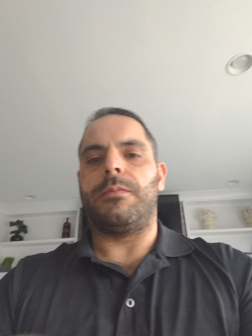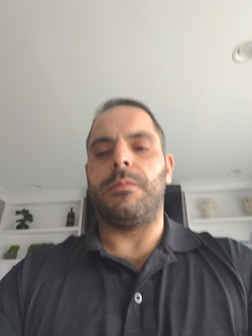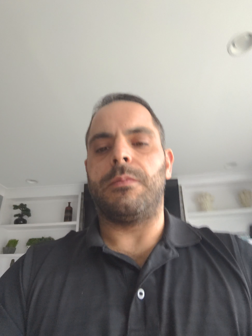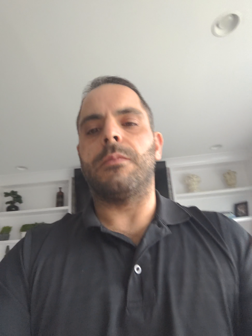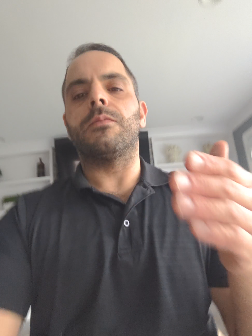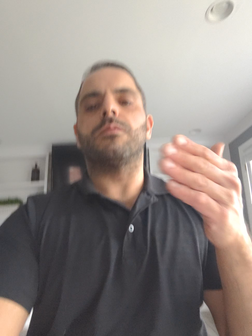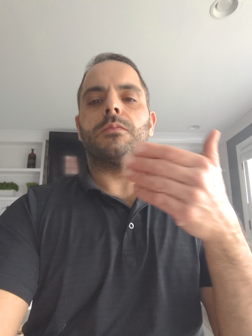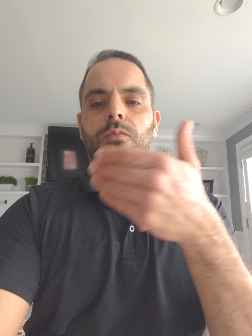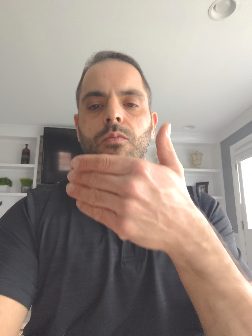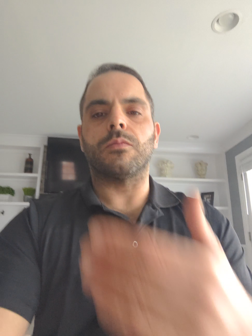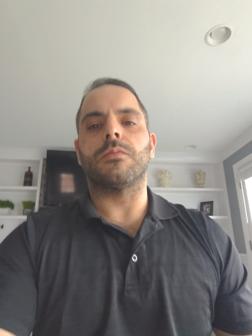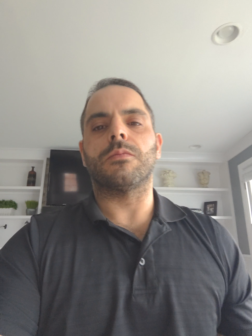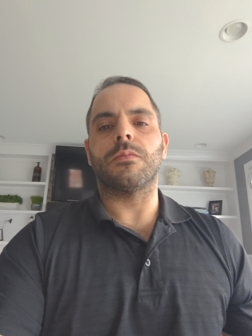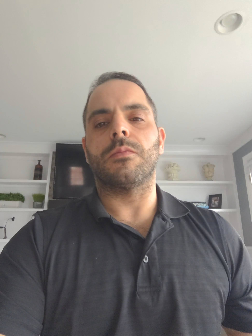fish